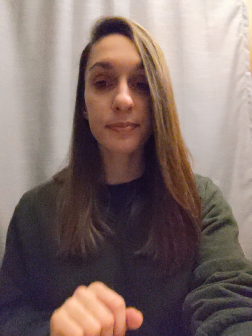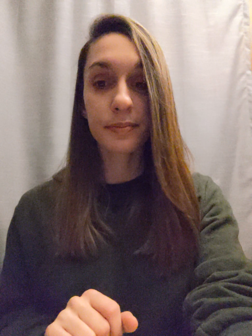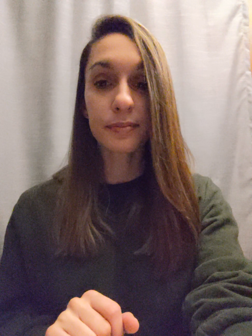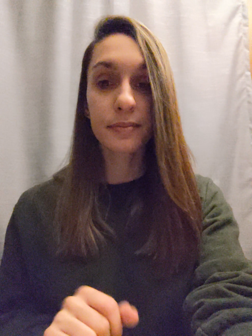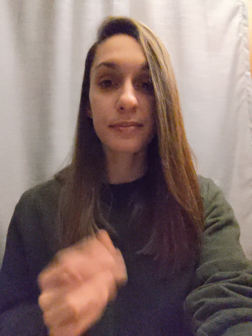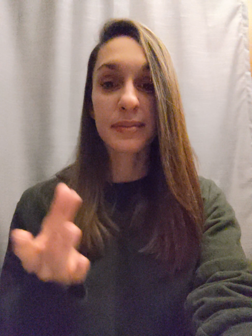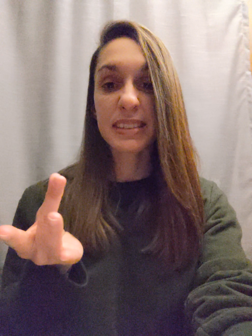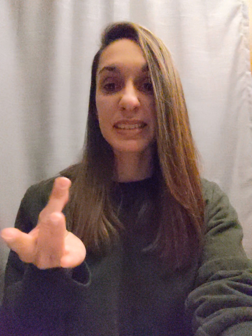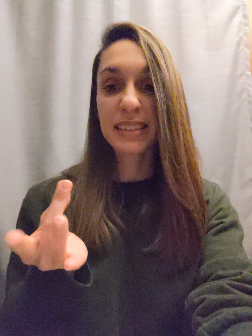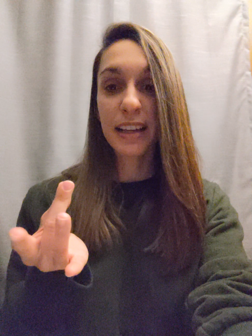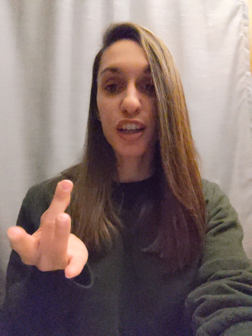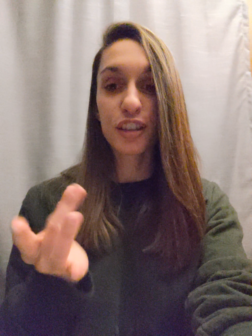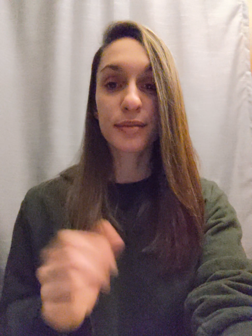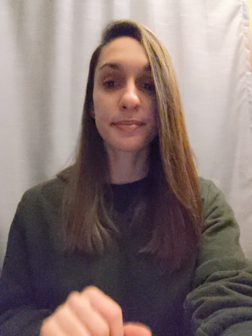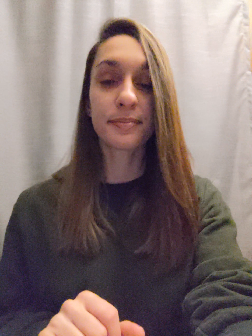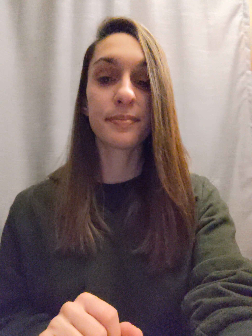sticky